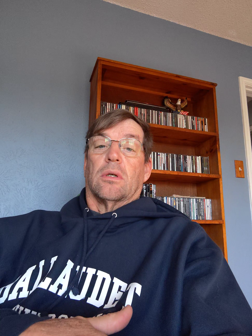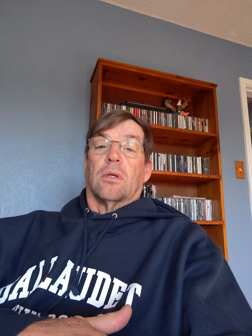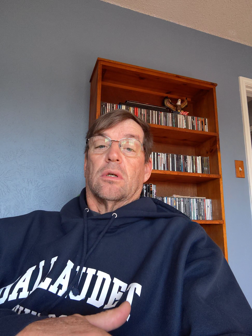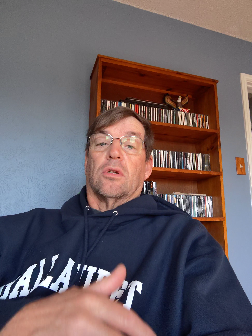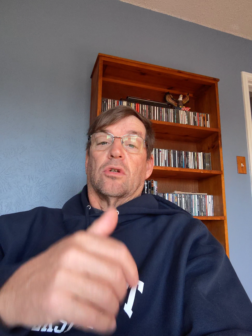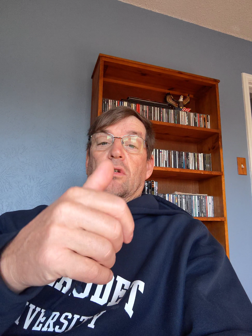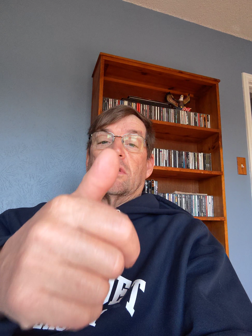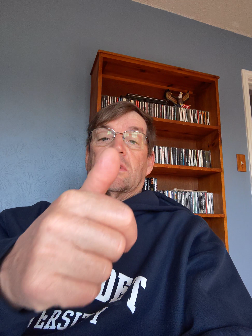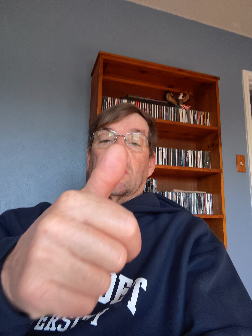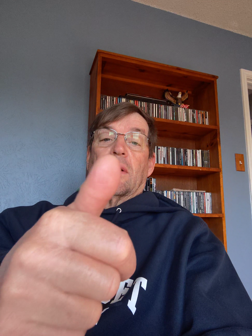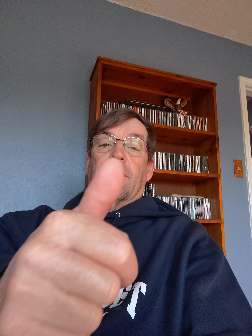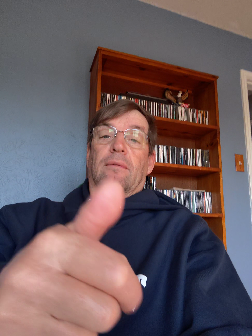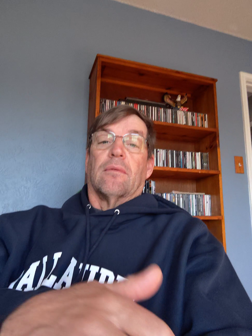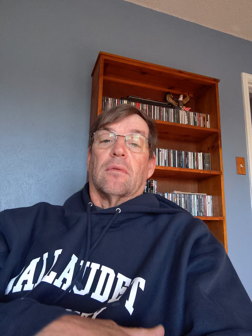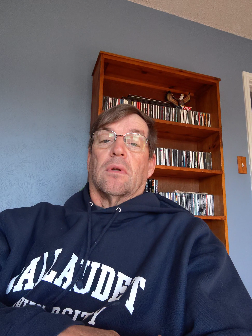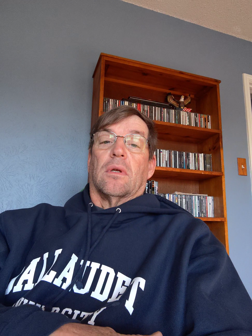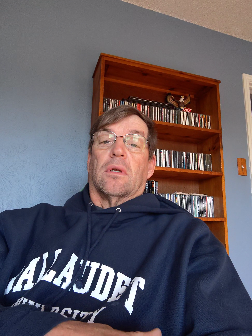yourself